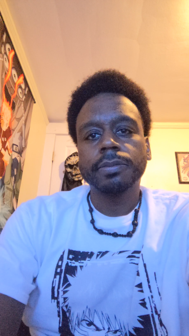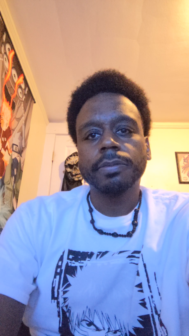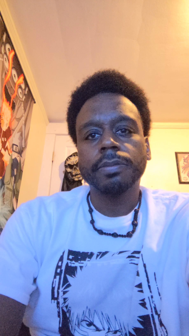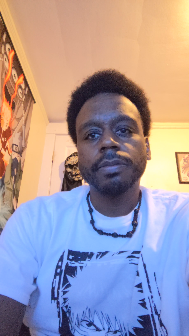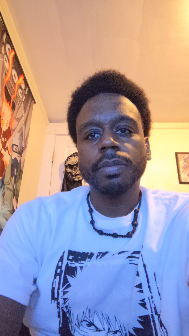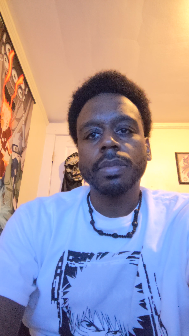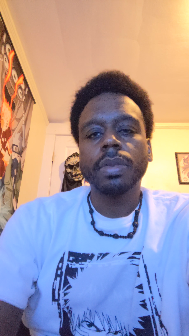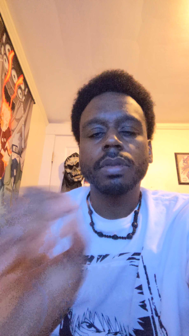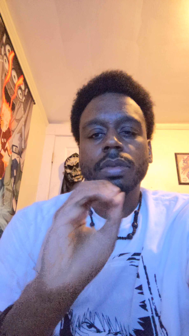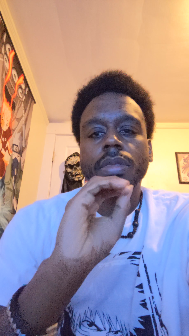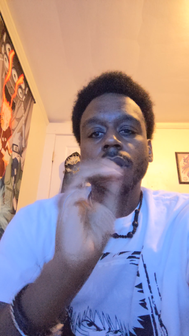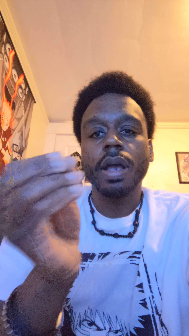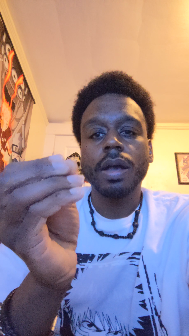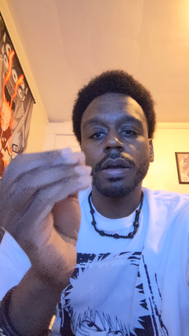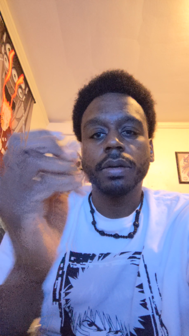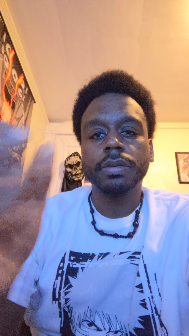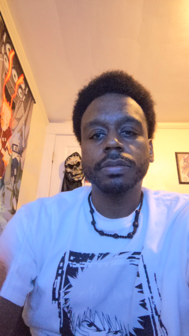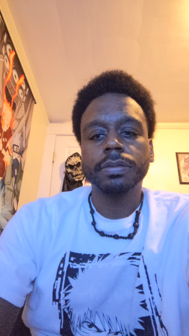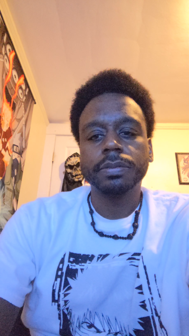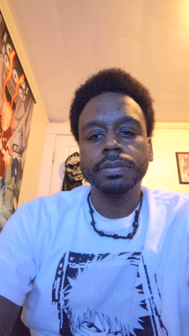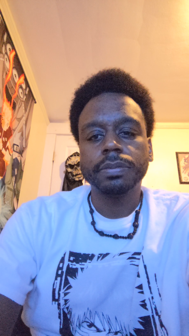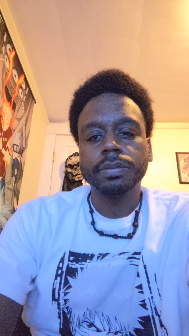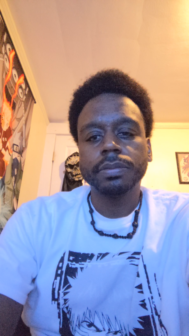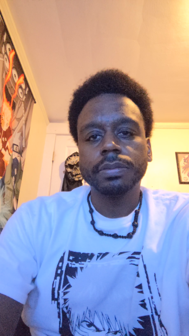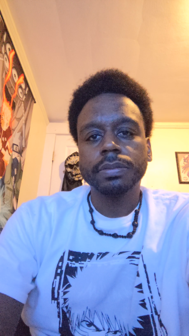none